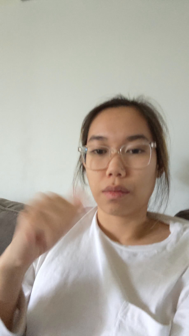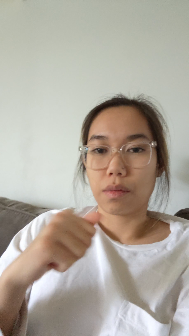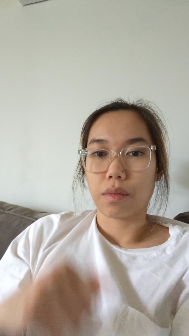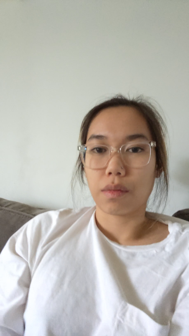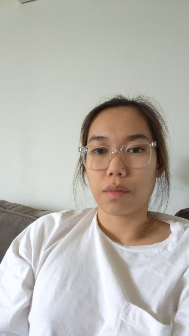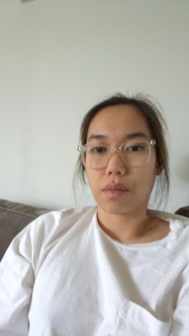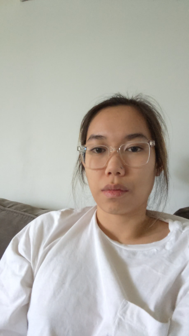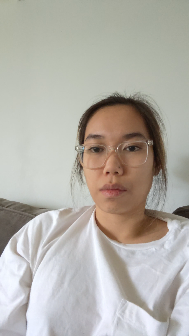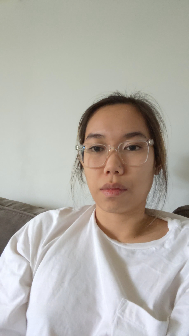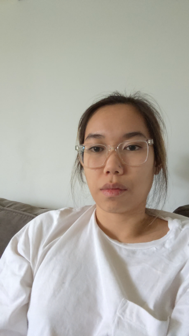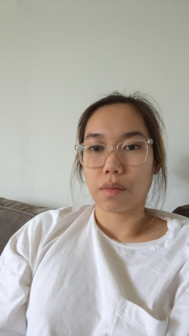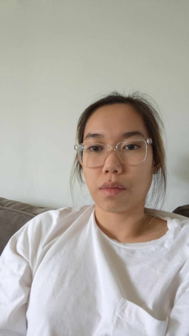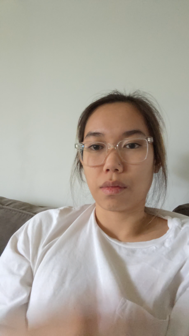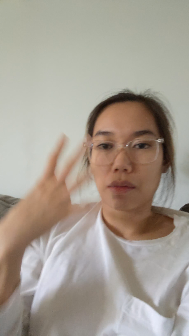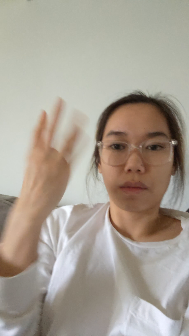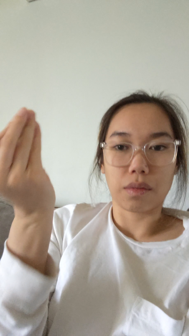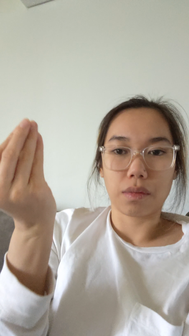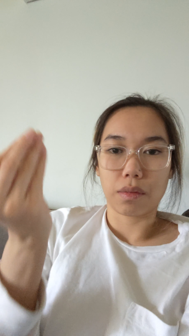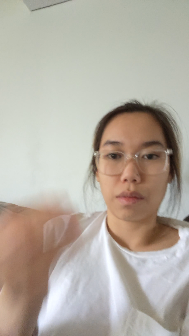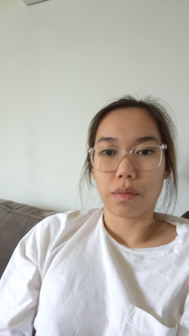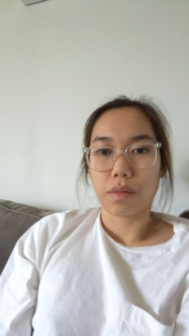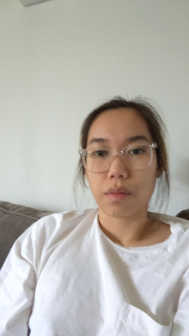going to